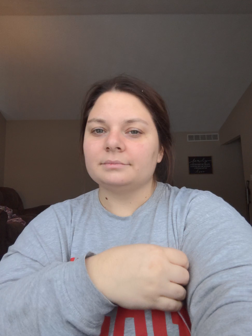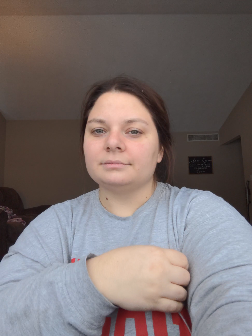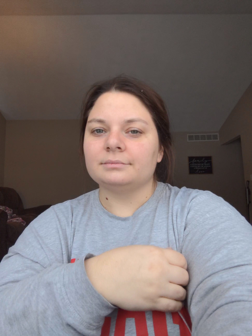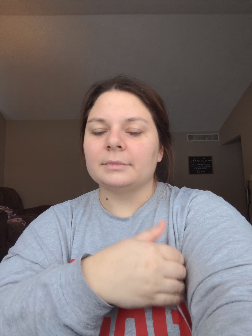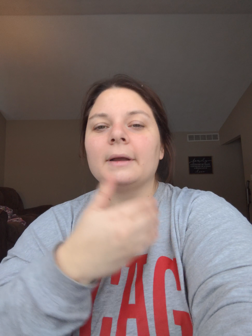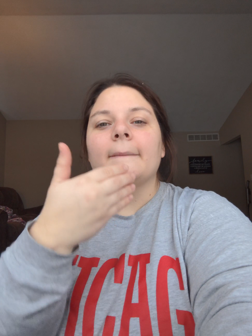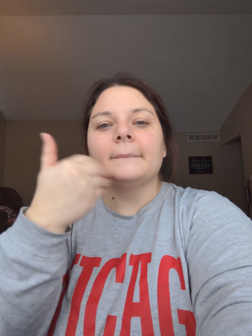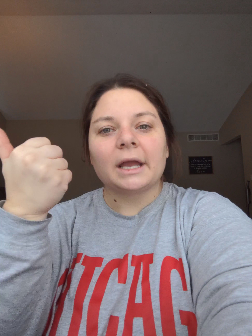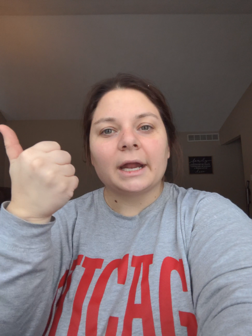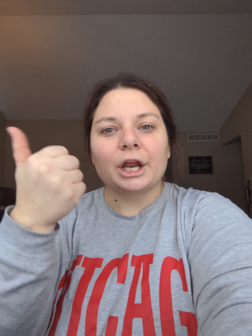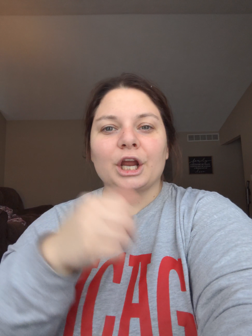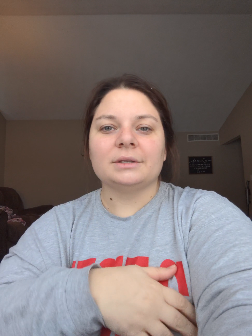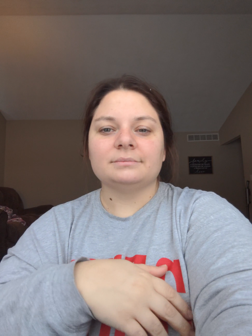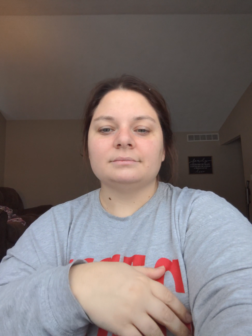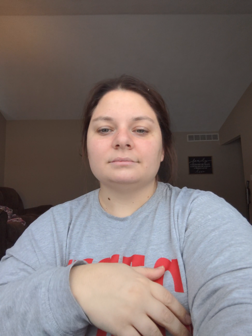better